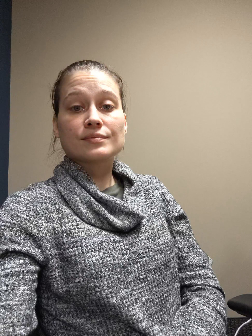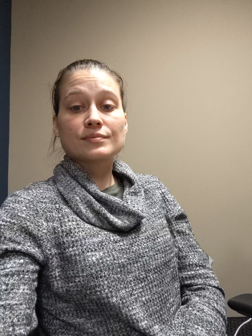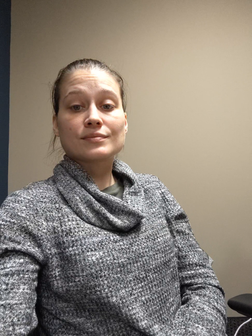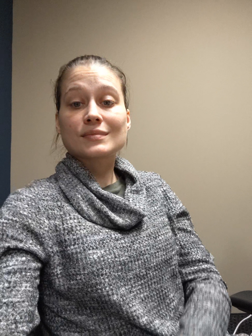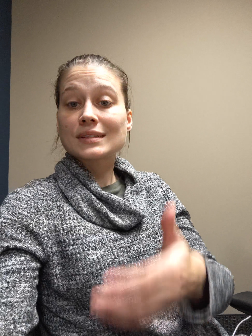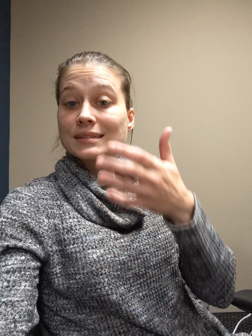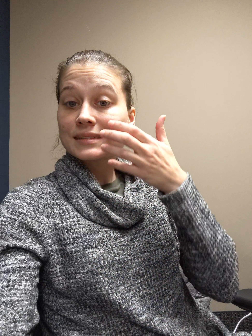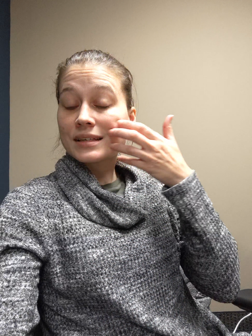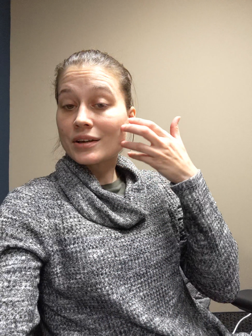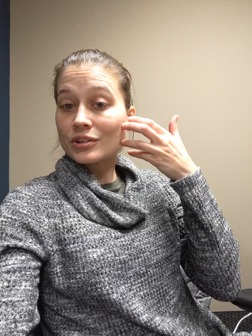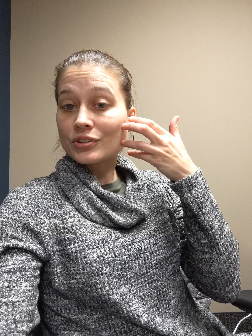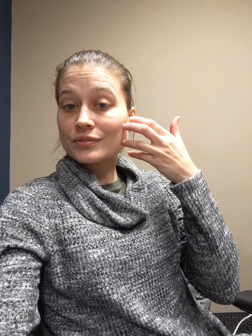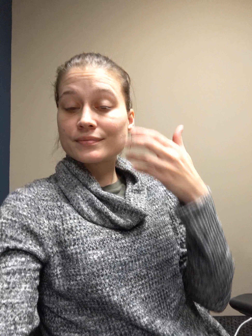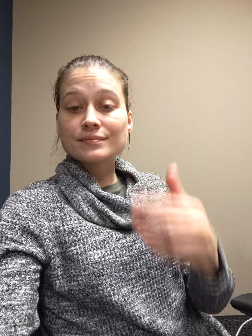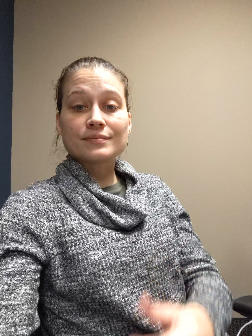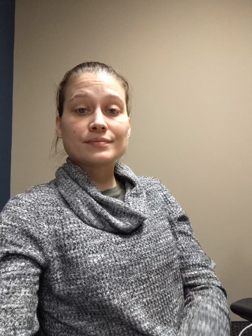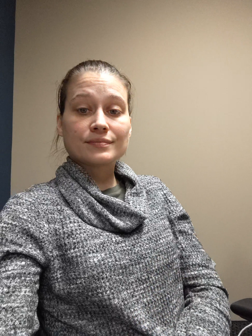tiger